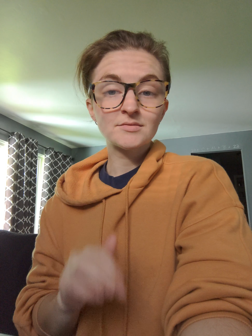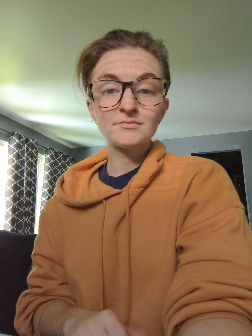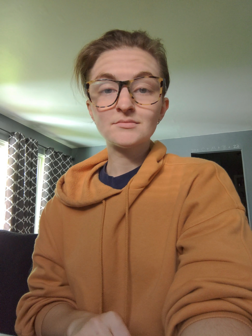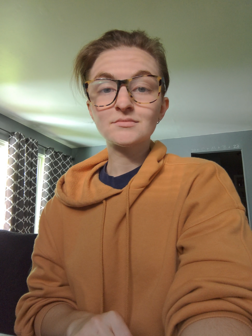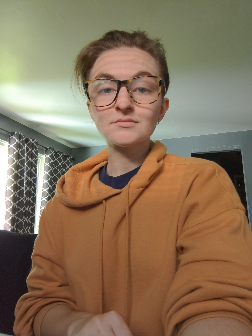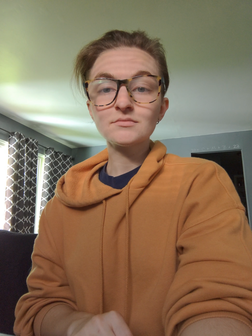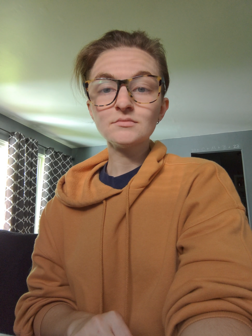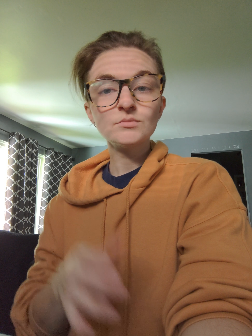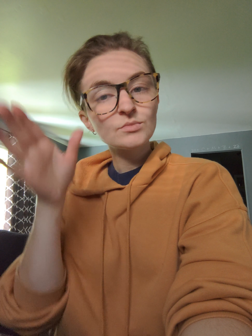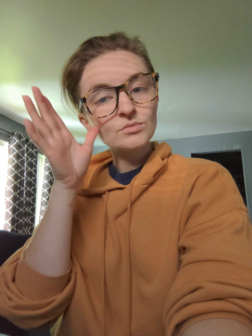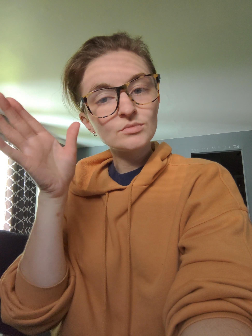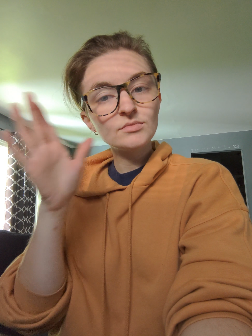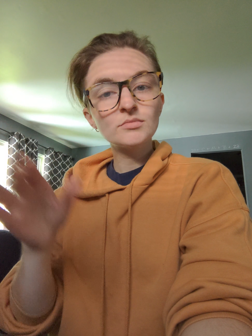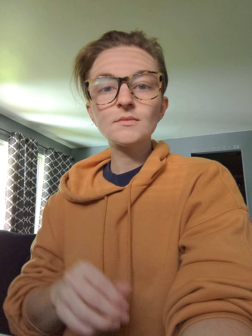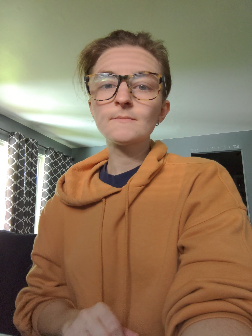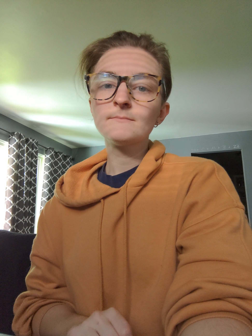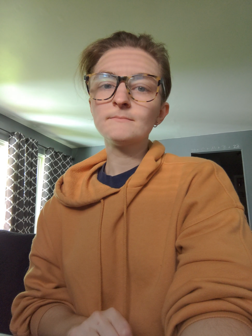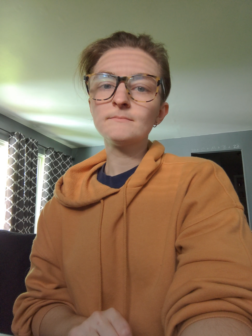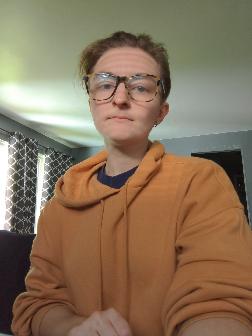deer